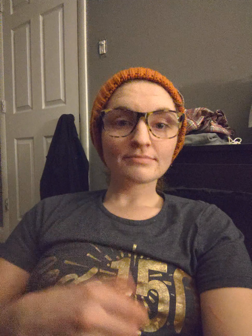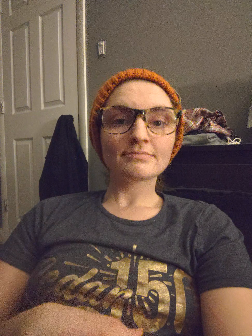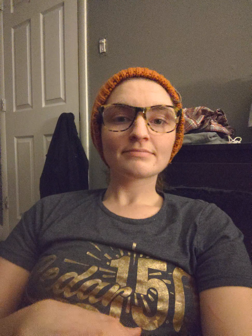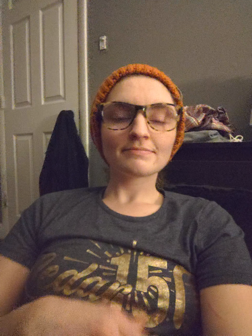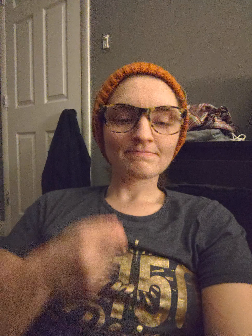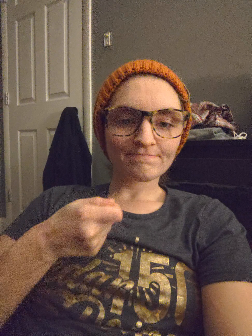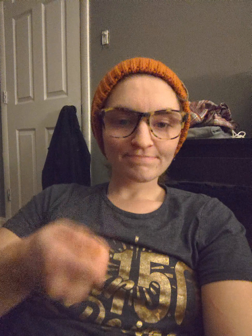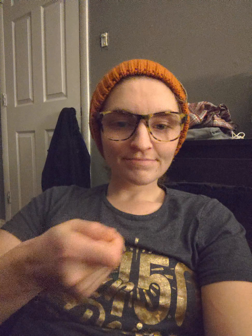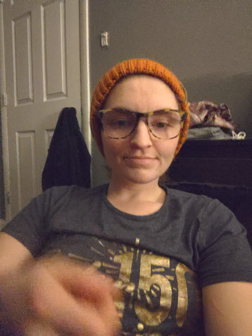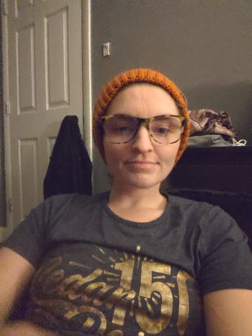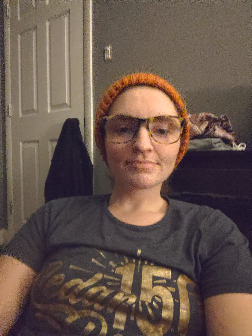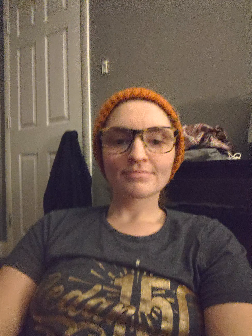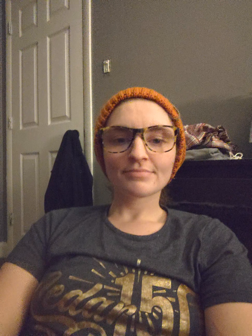vacuum